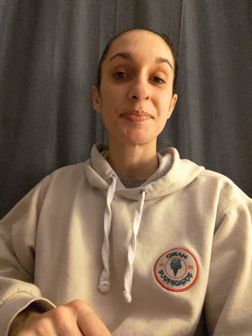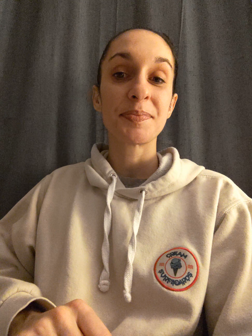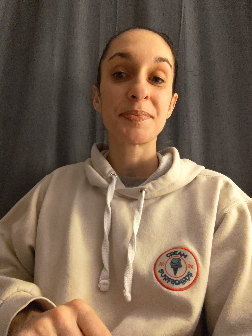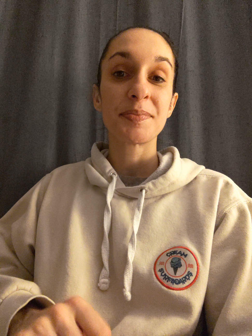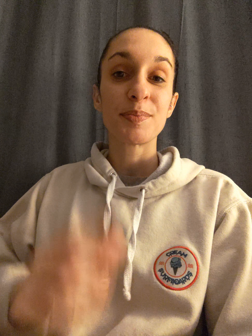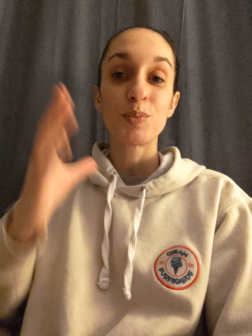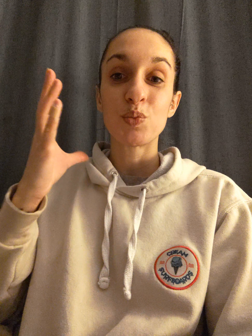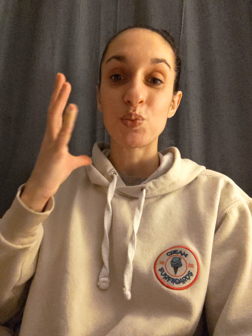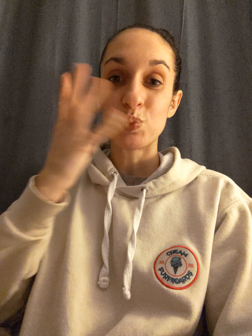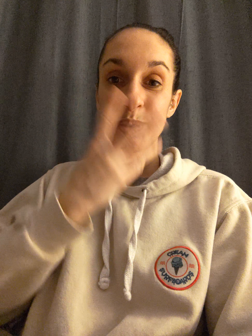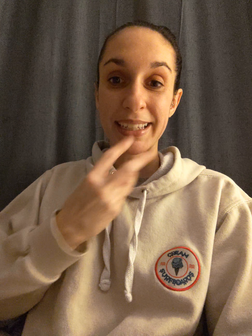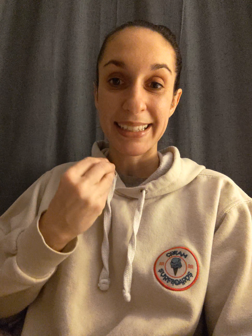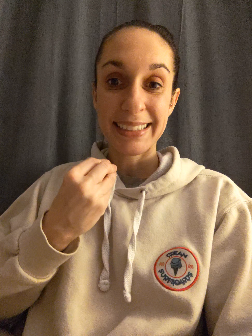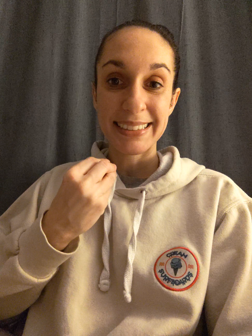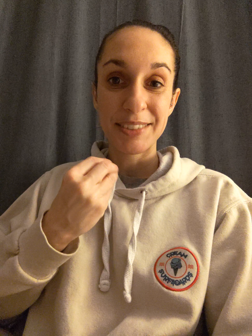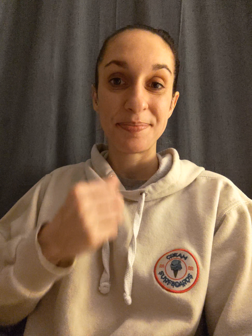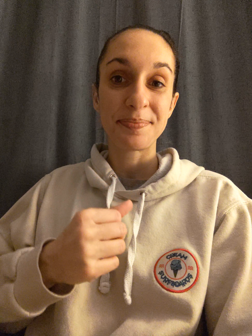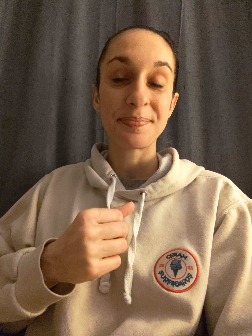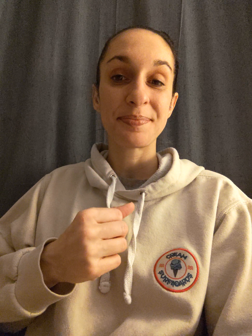pretty